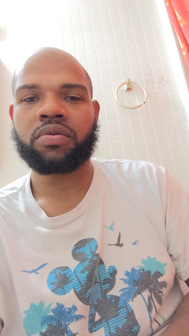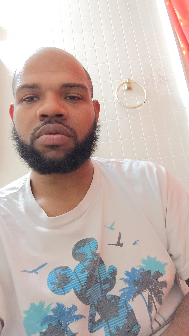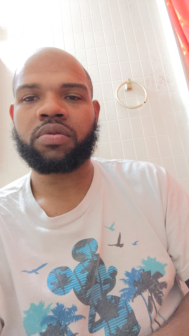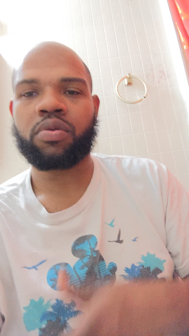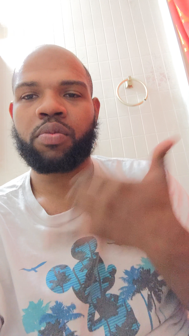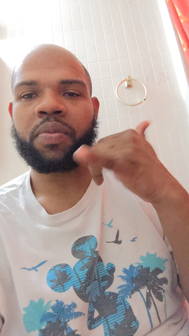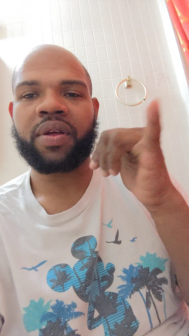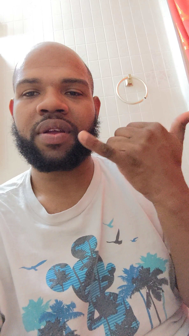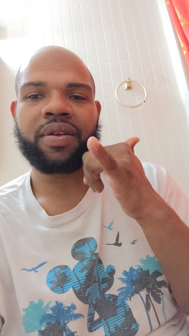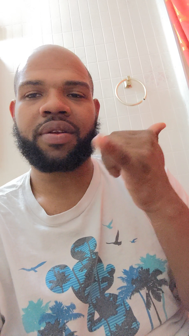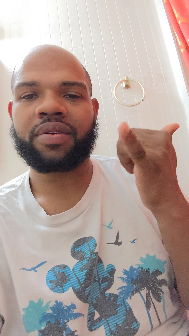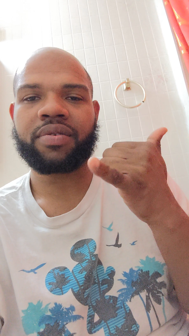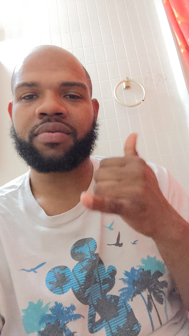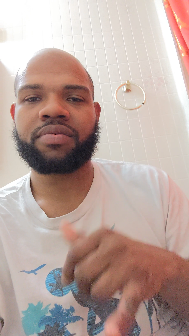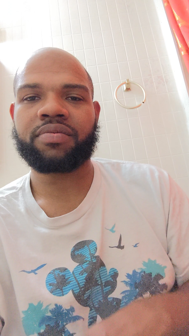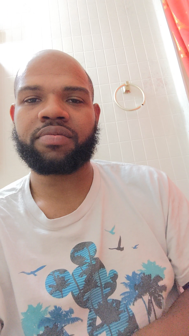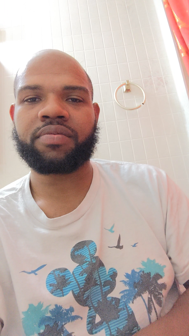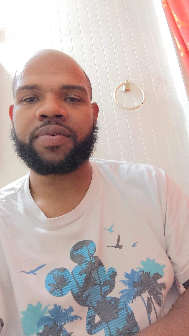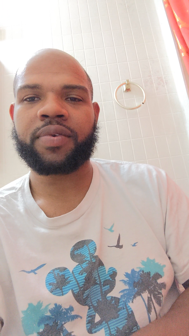play